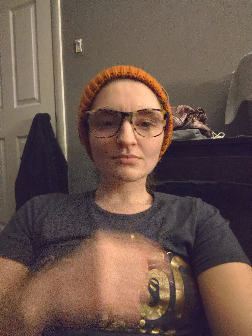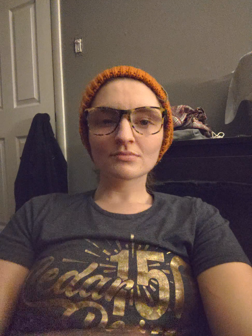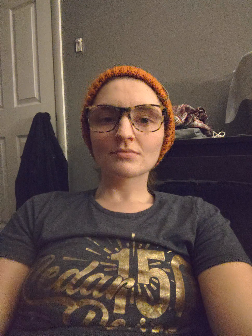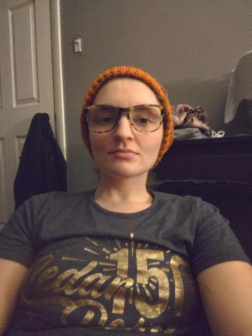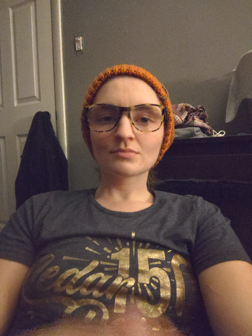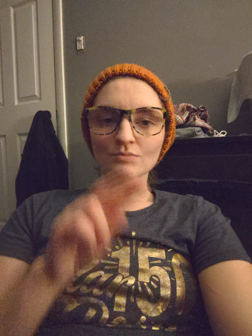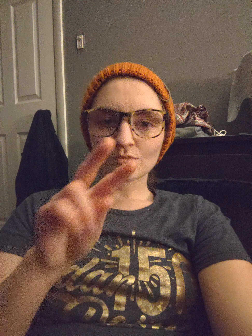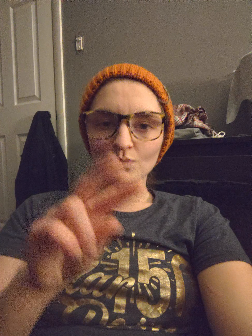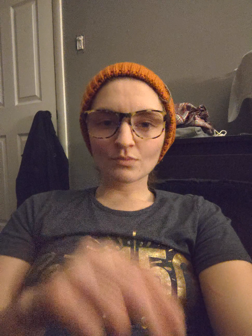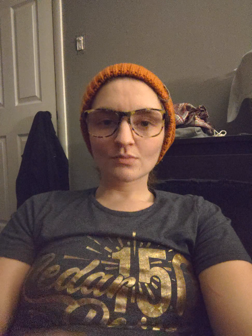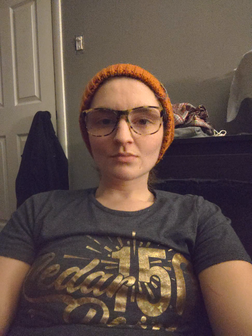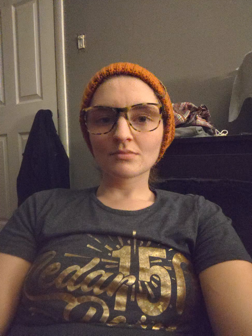look